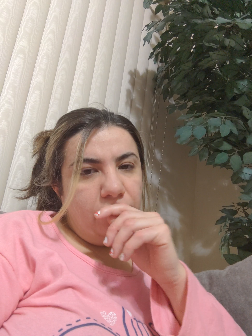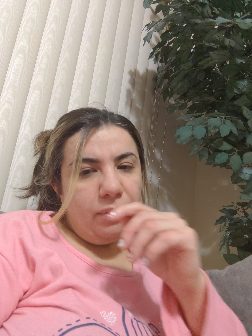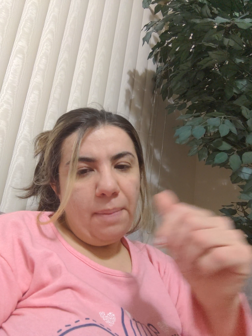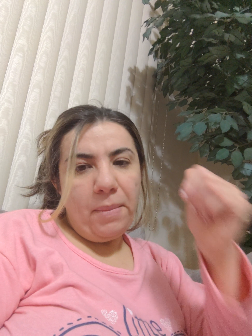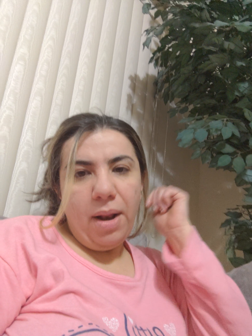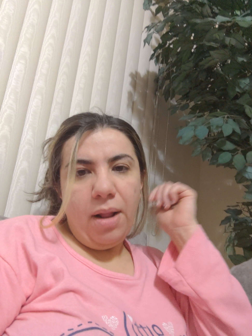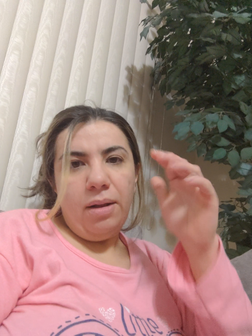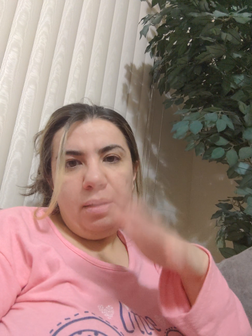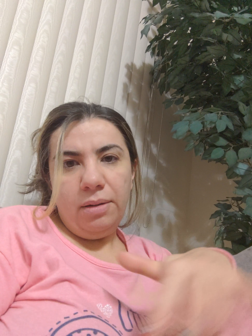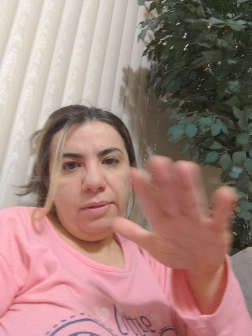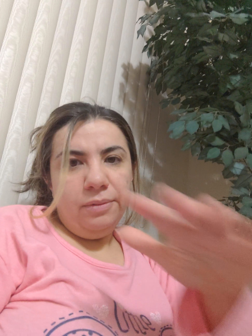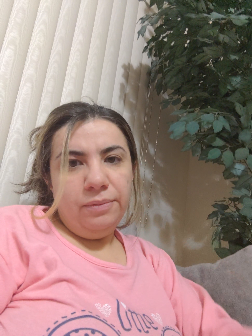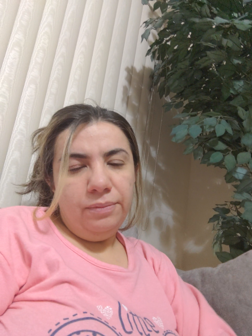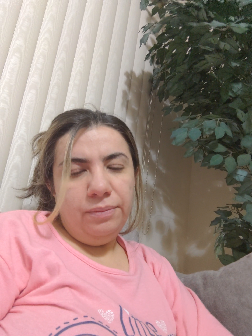backyard